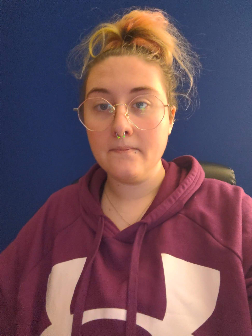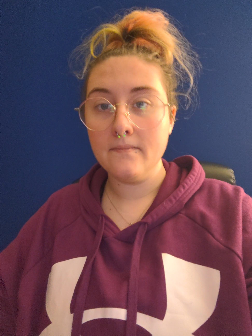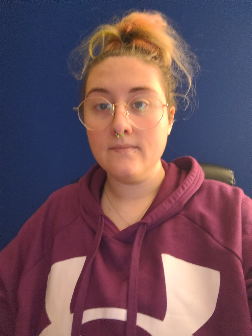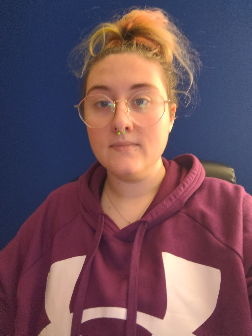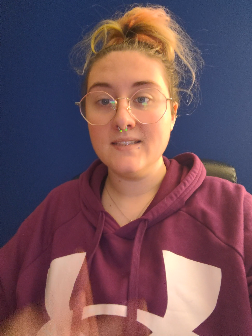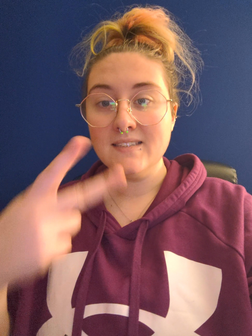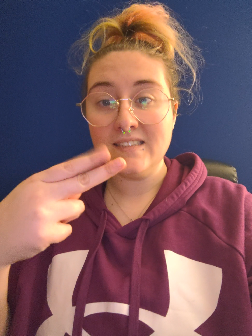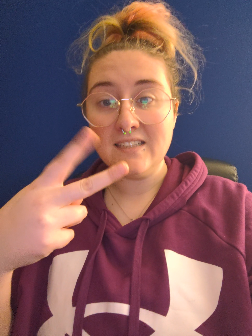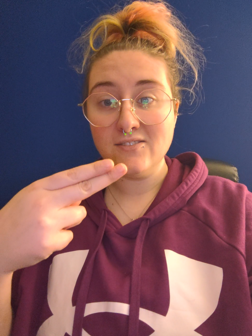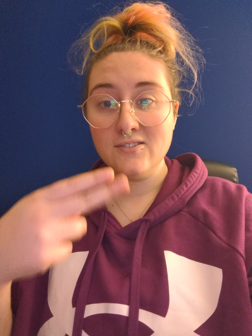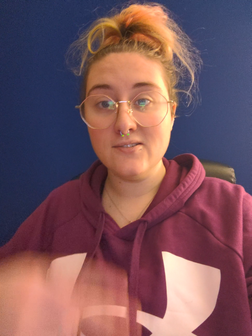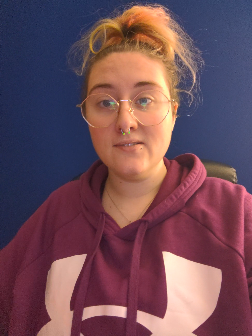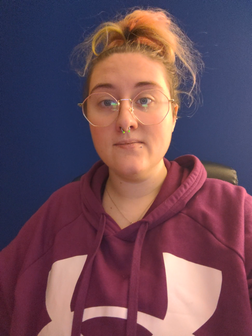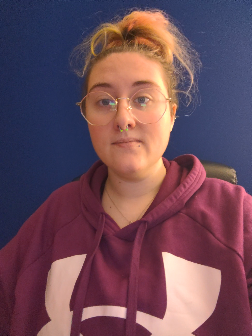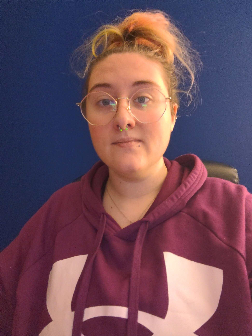scissors